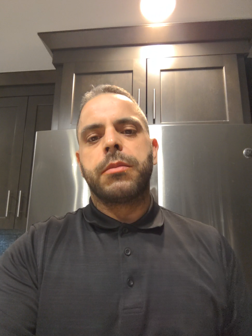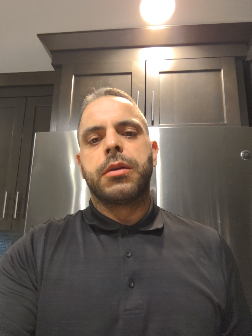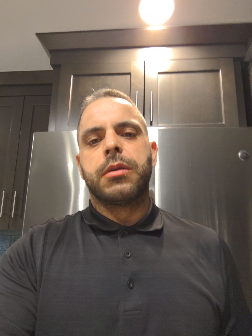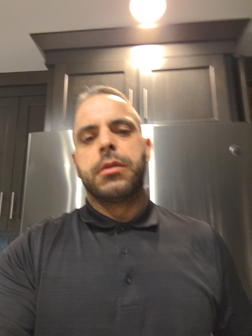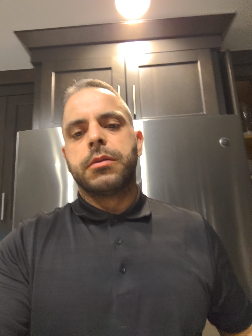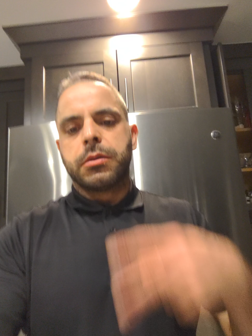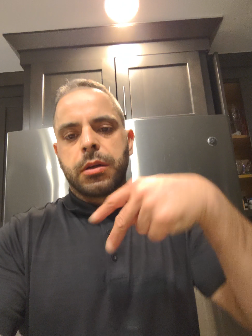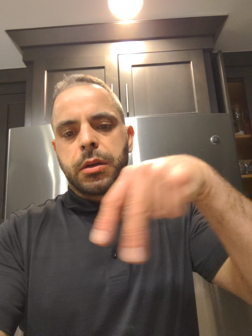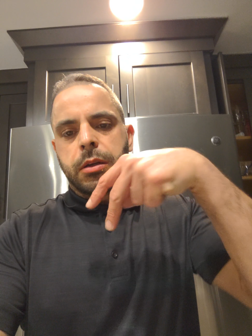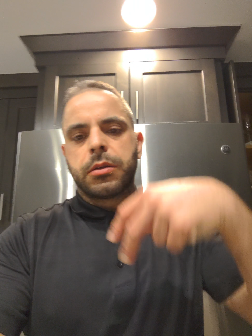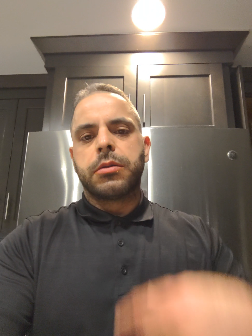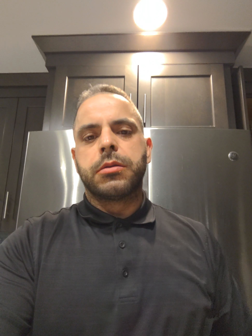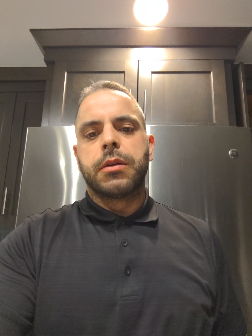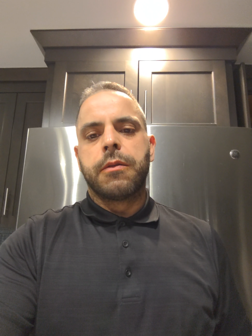dance